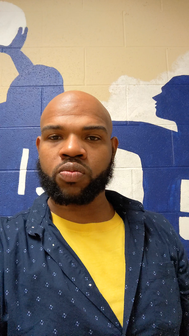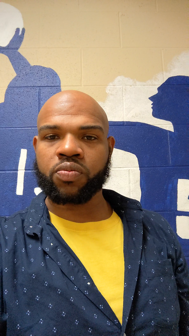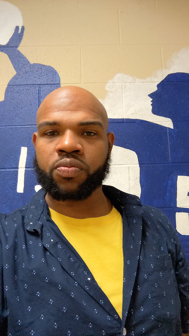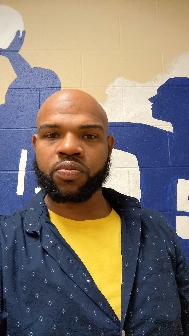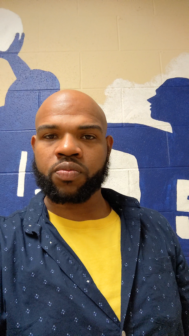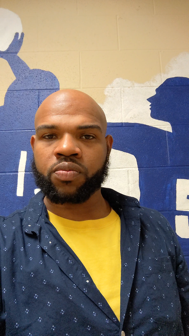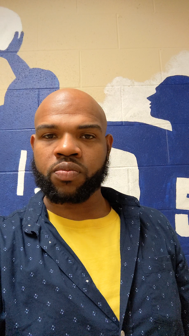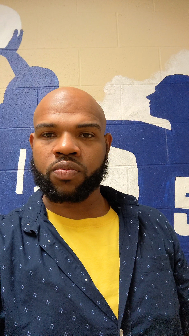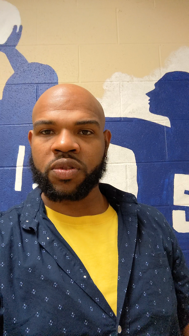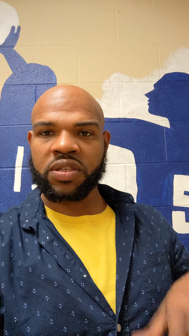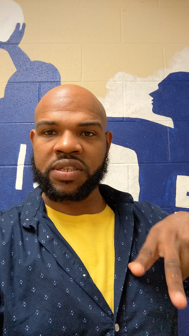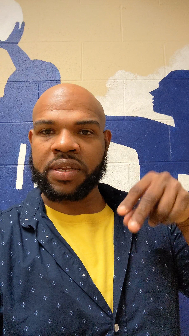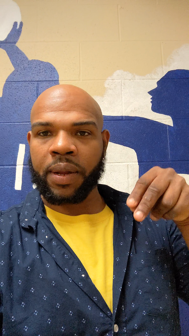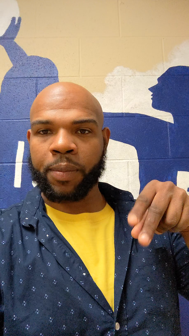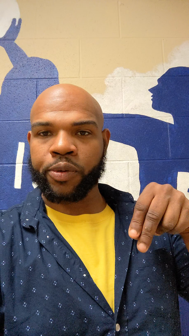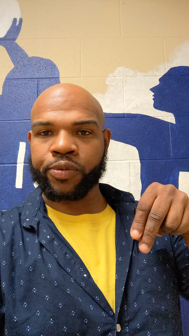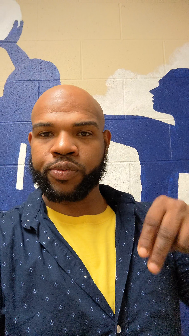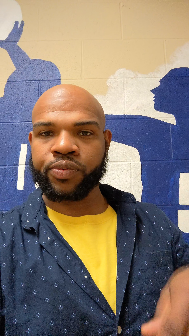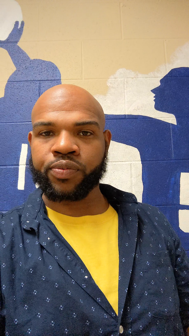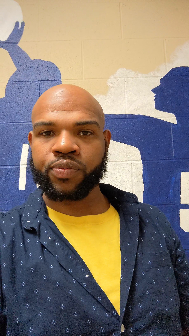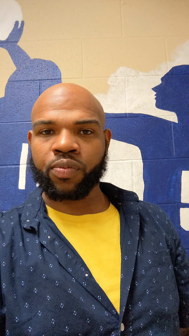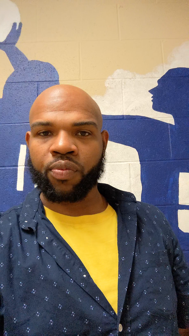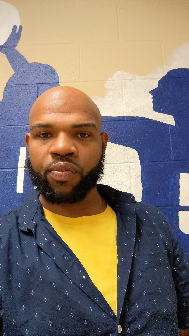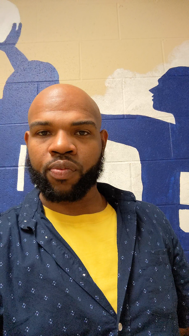diaper